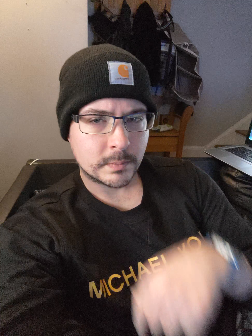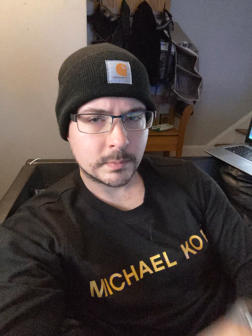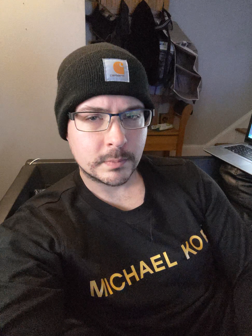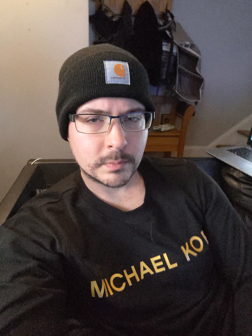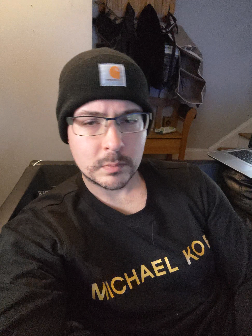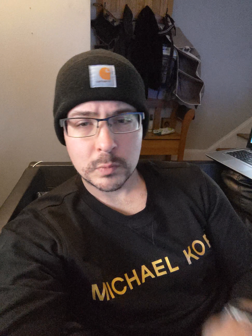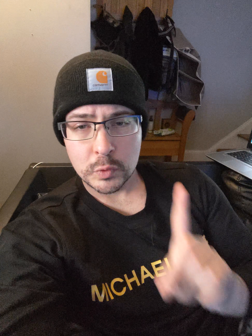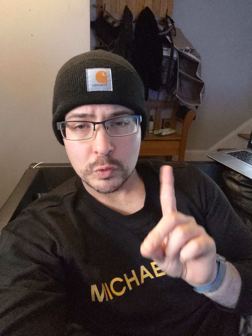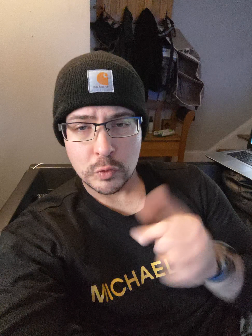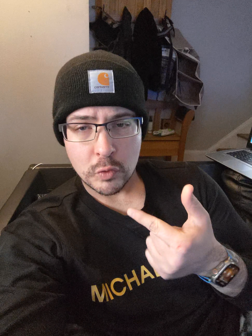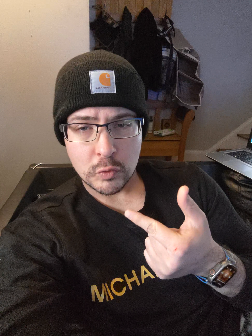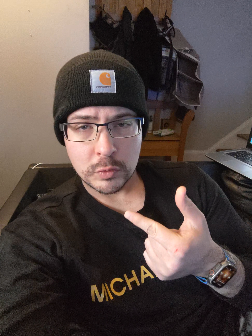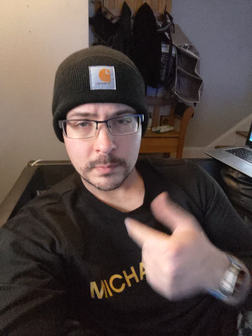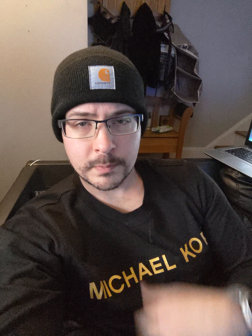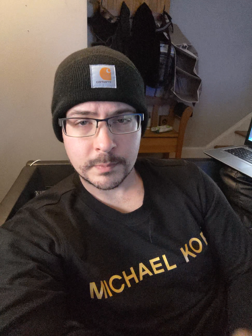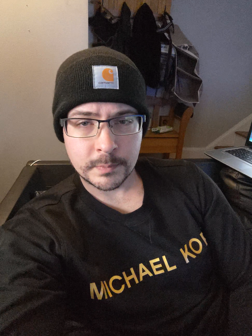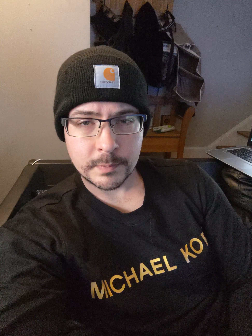dog